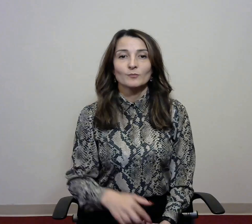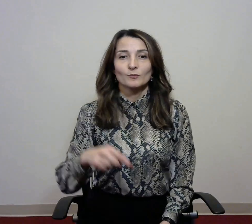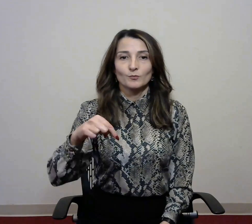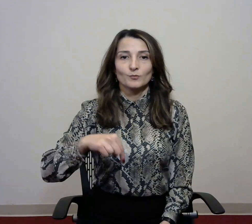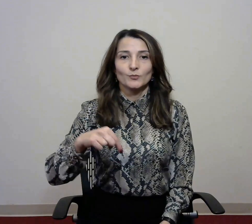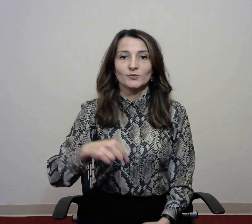burda